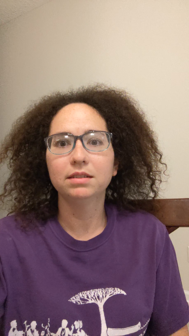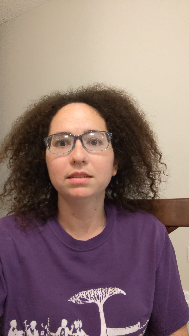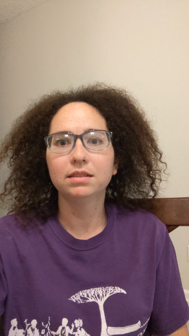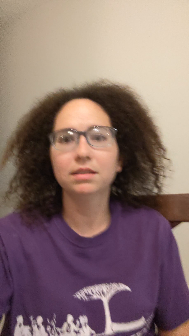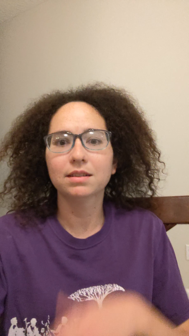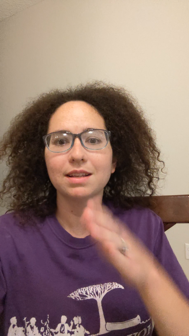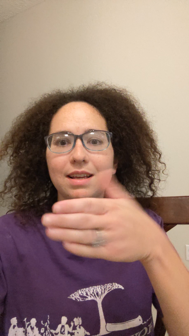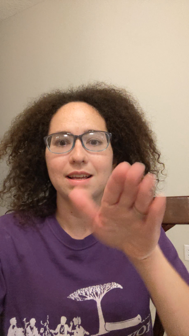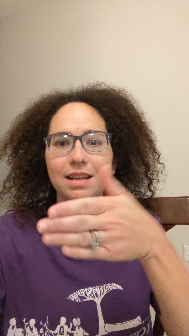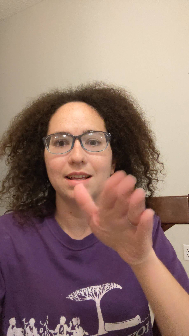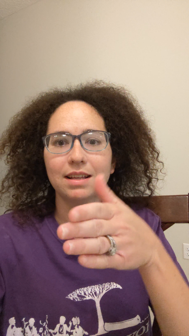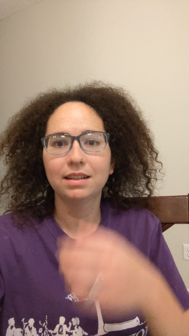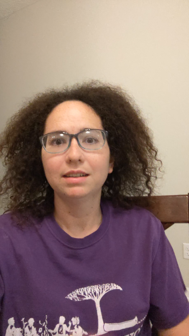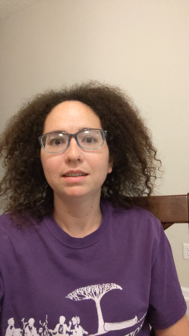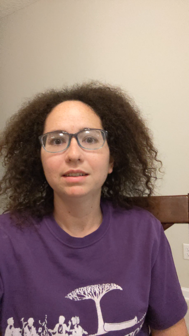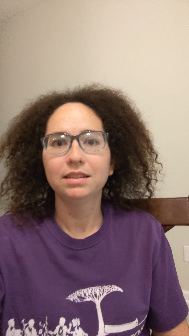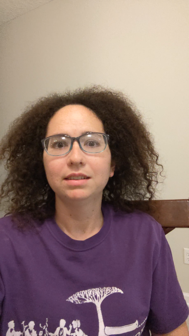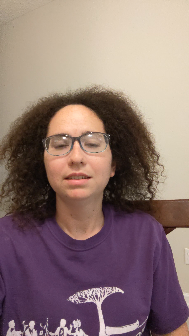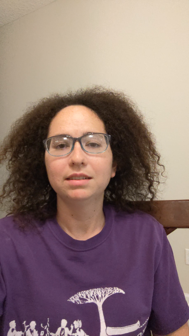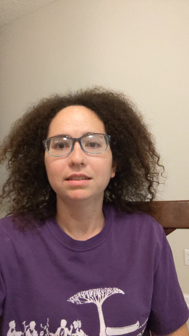share